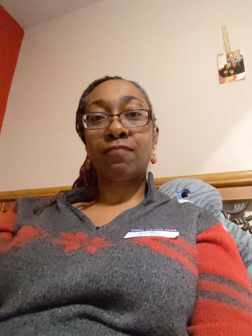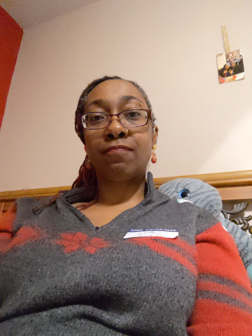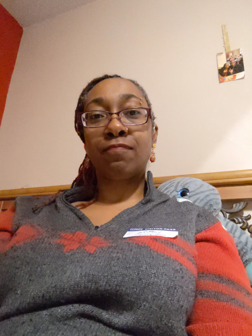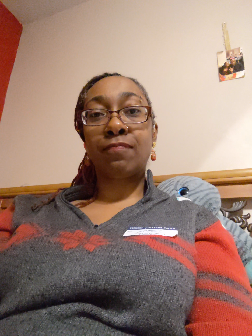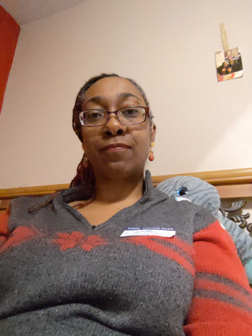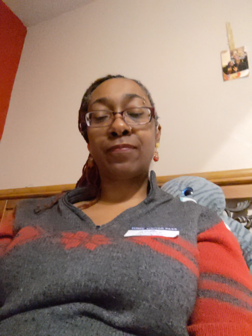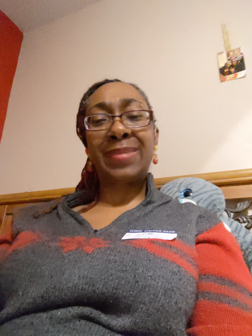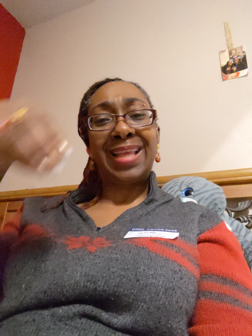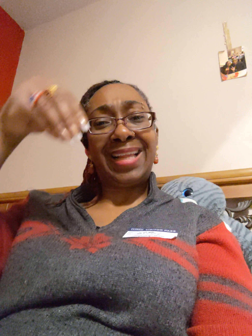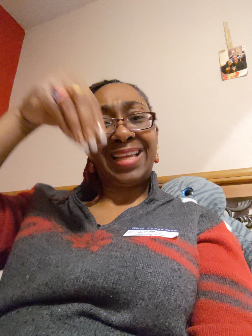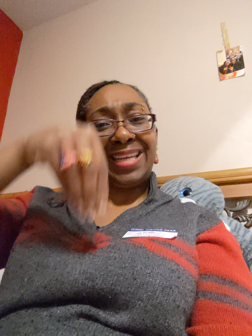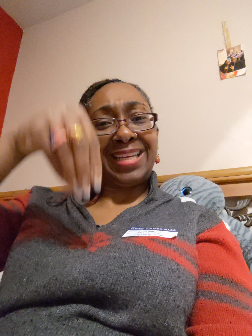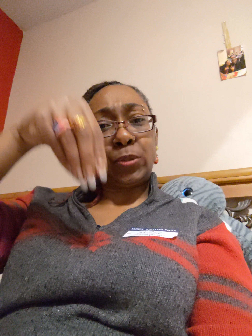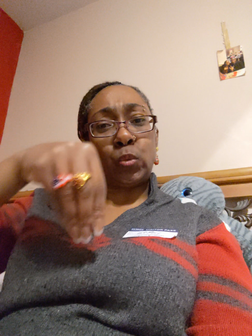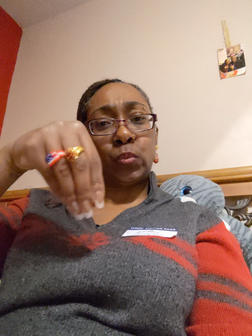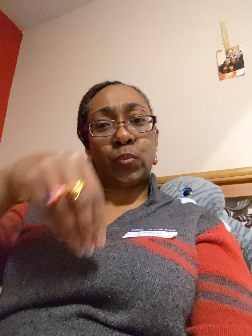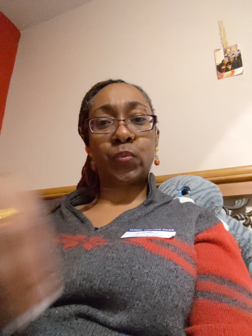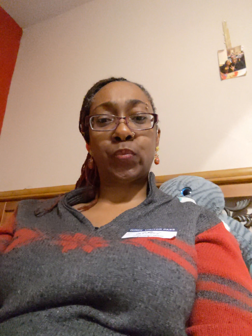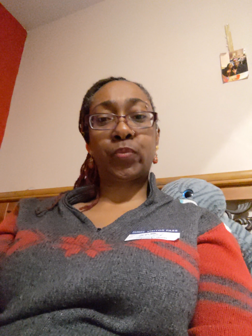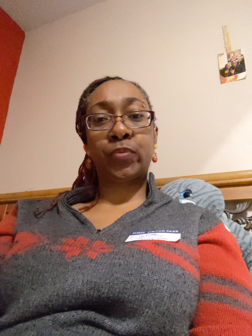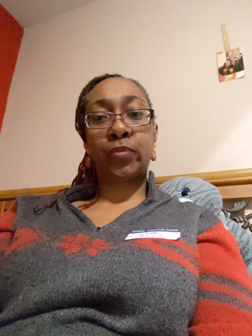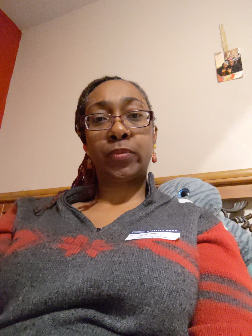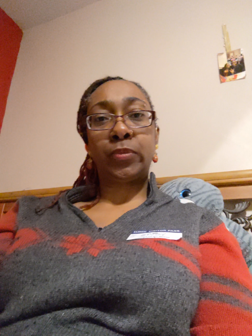into